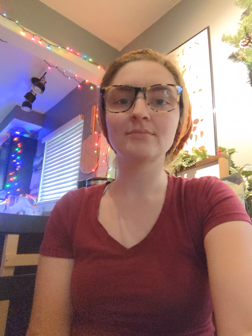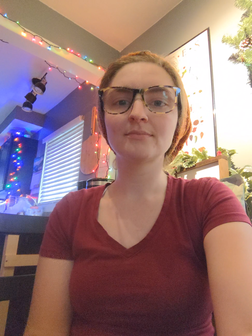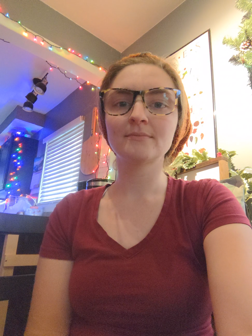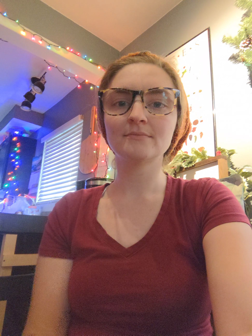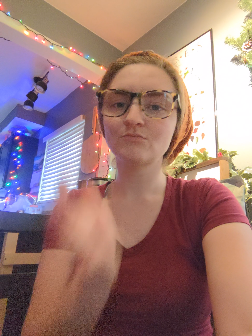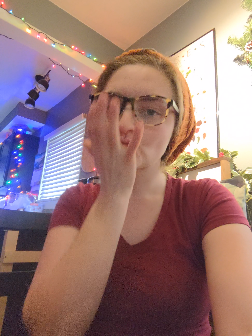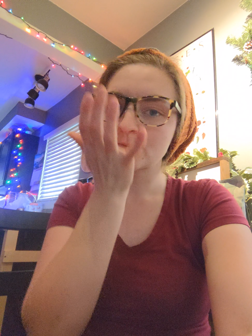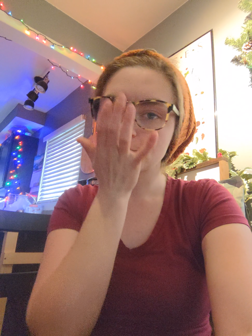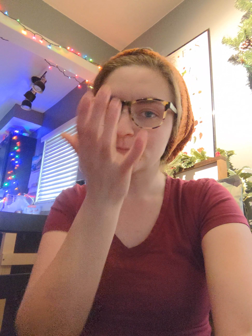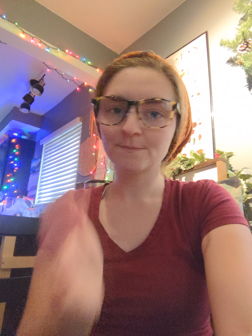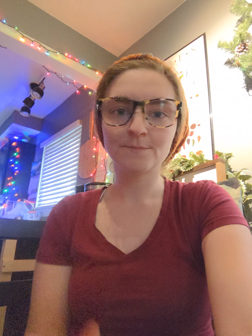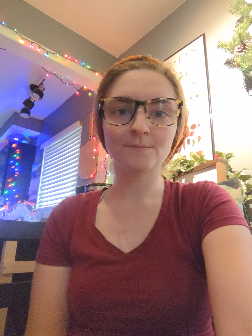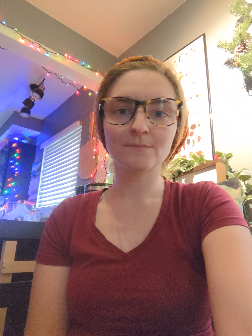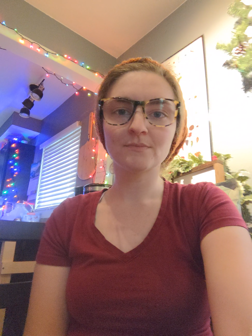grass